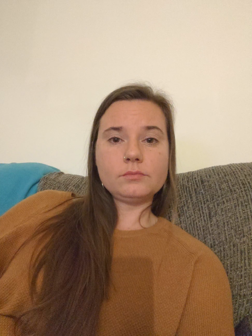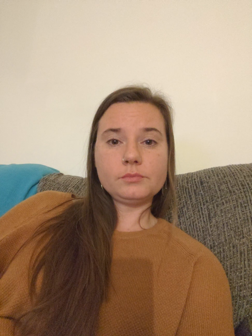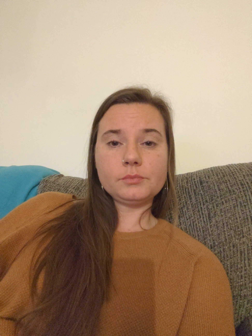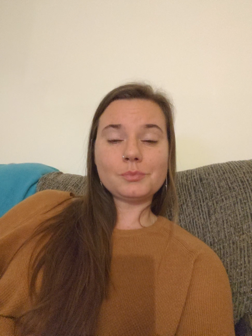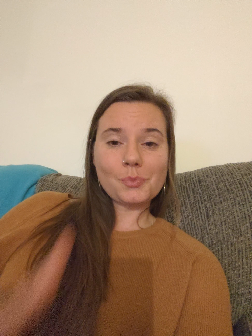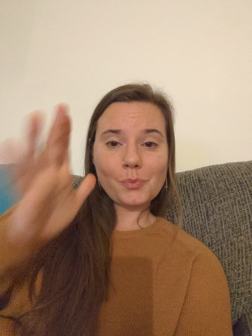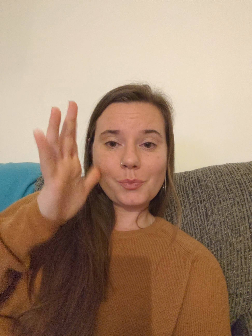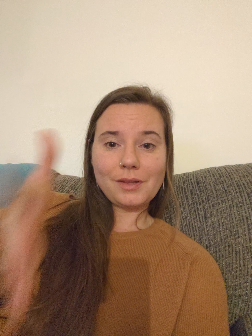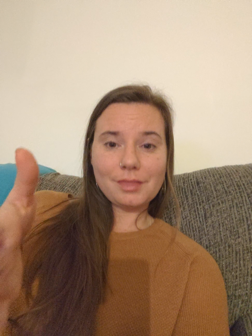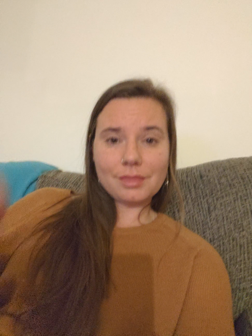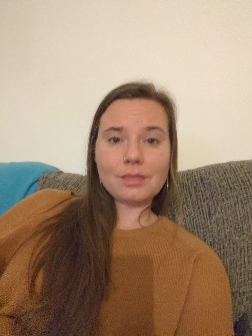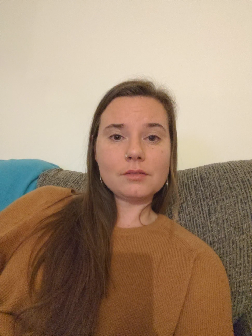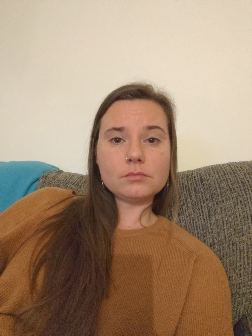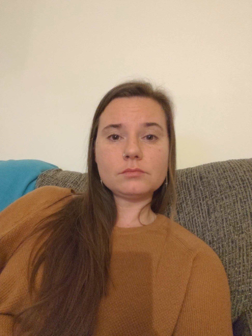will